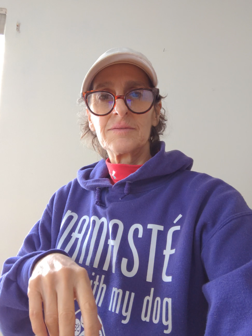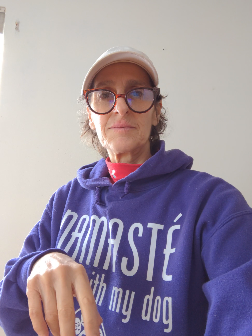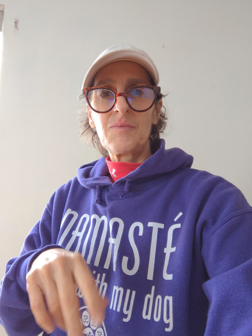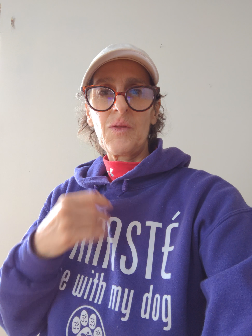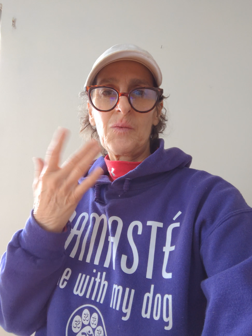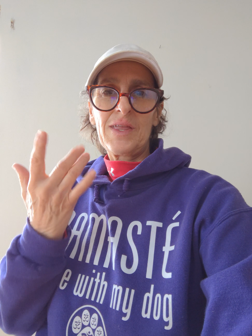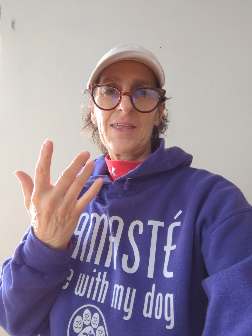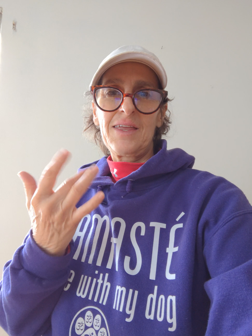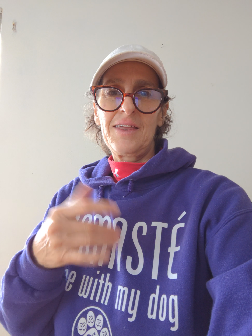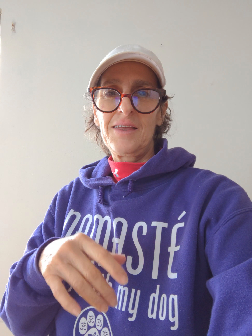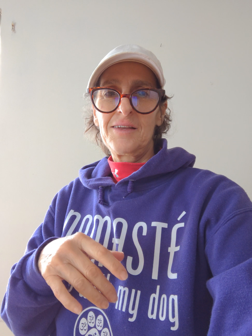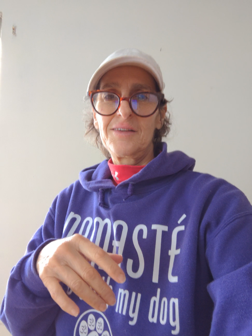wait